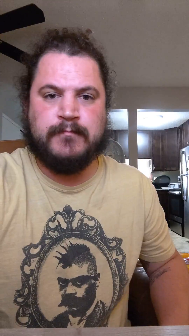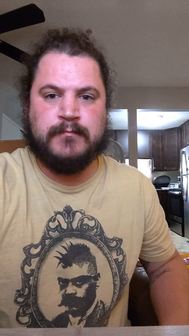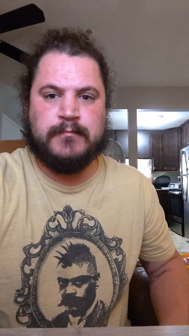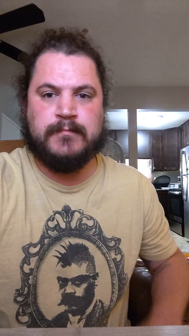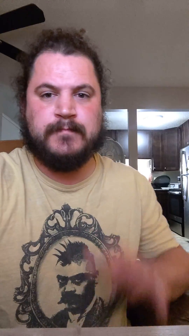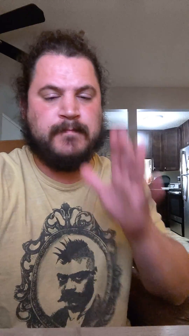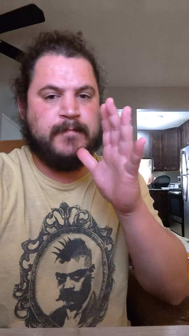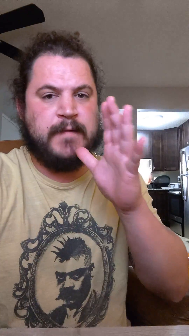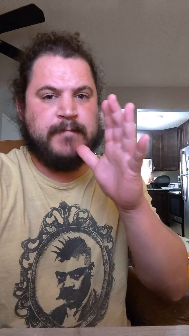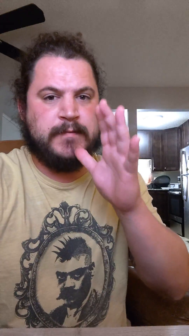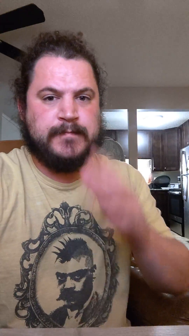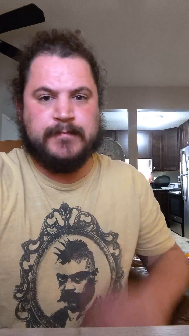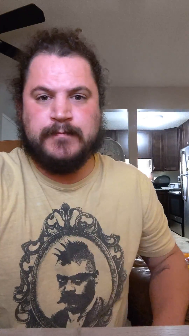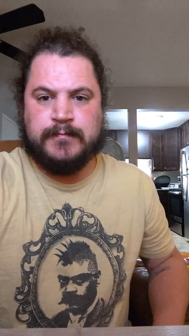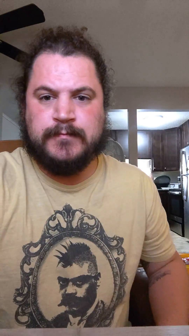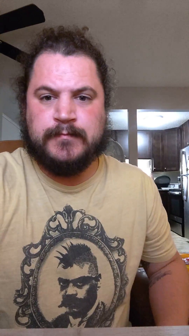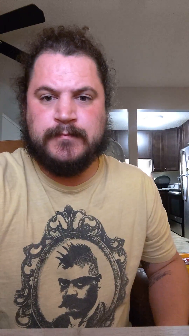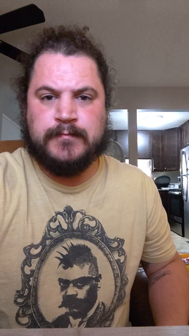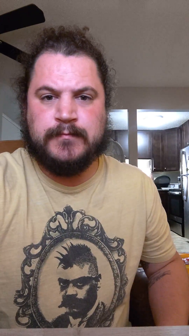mommy